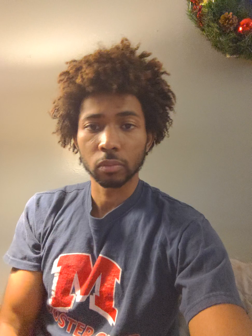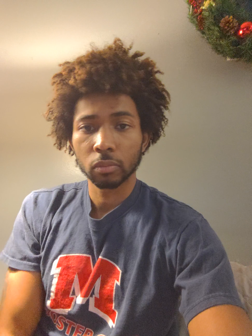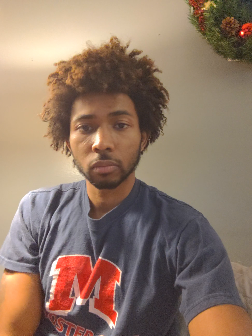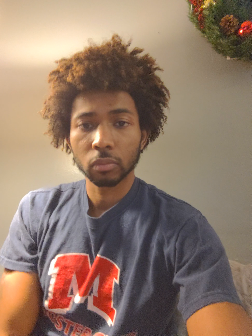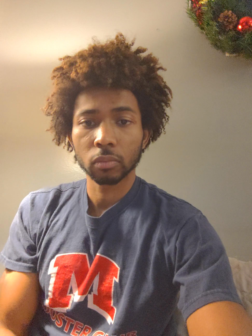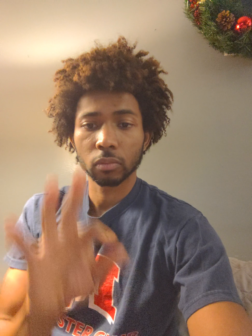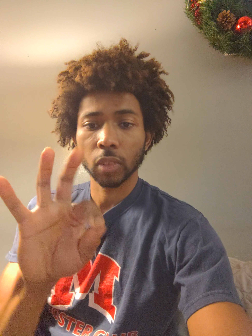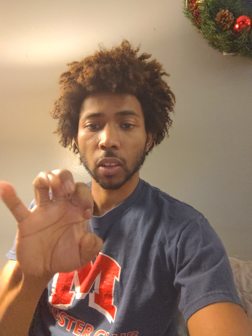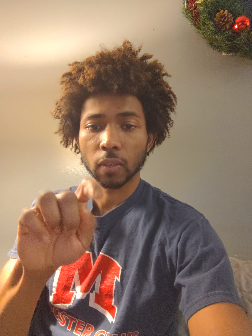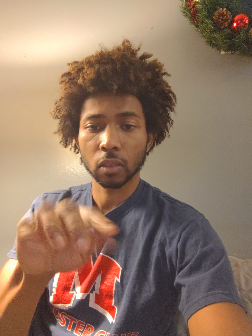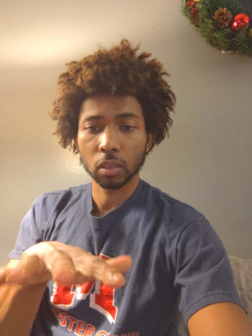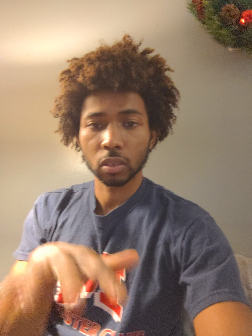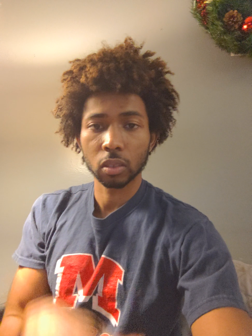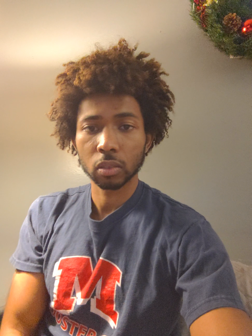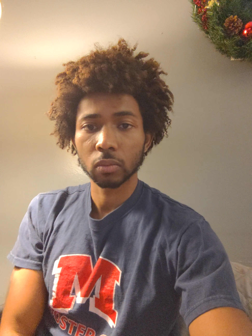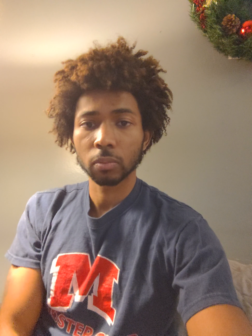feet